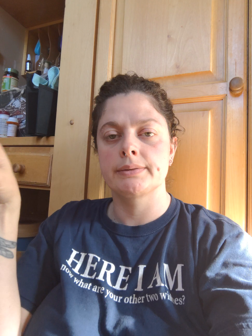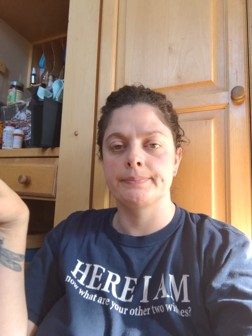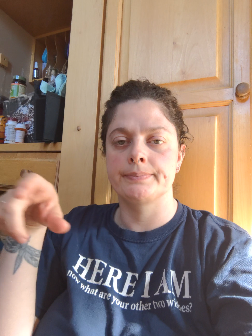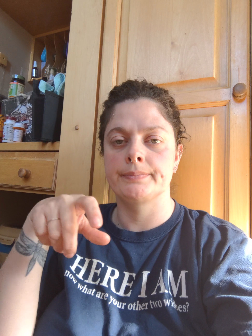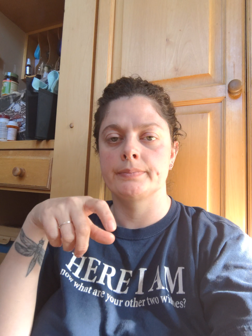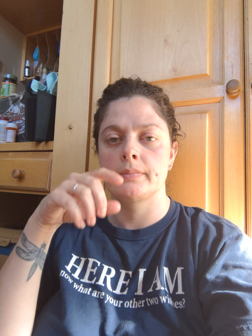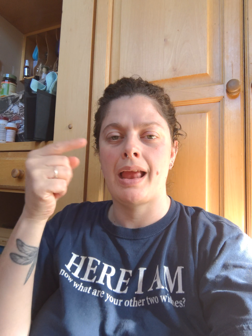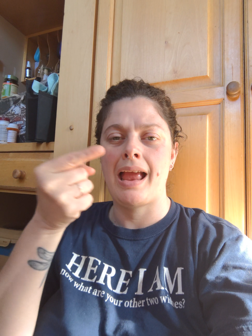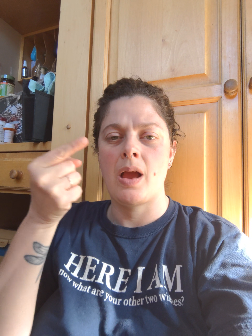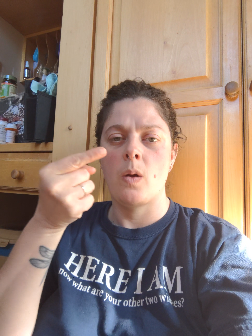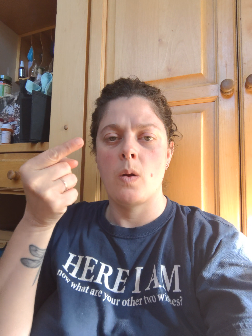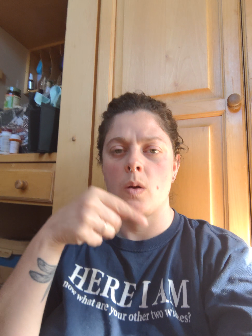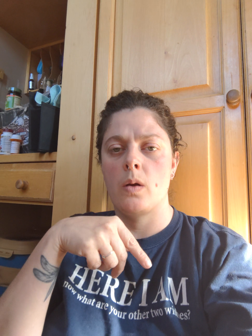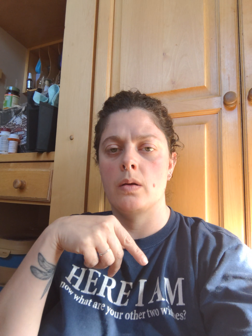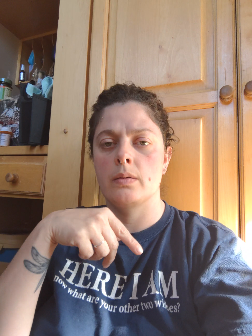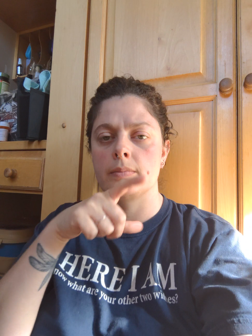owie